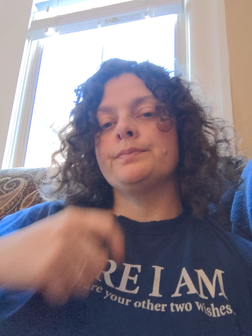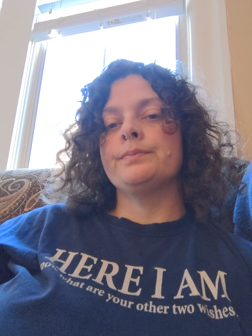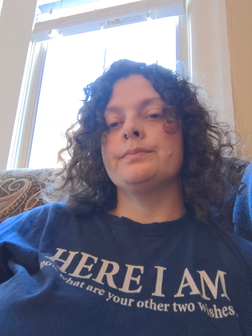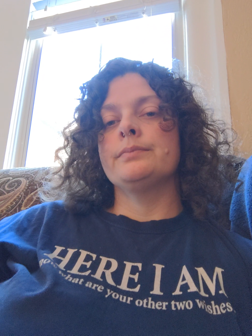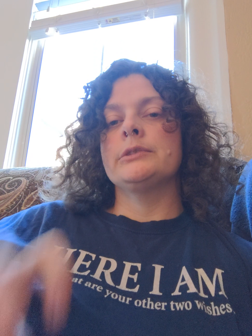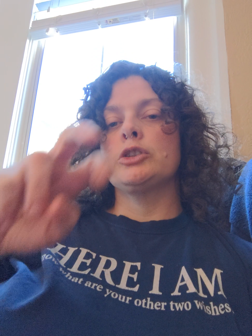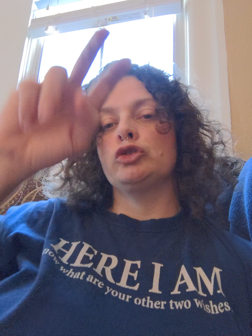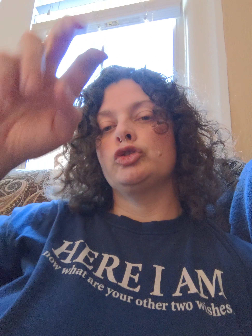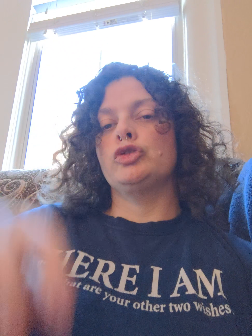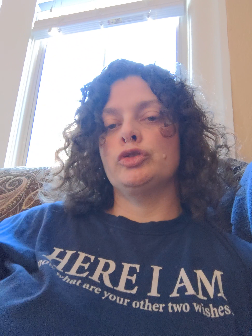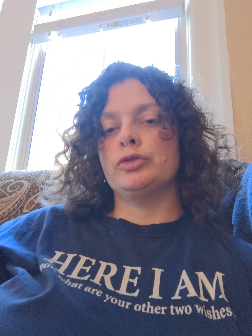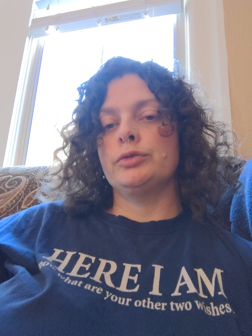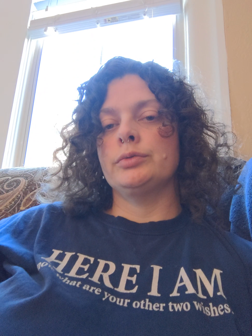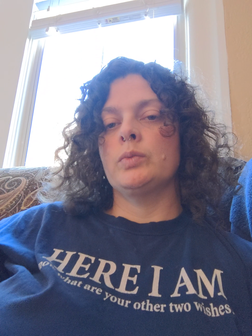stairs